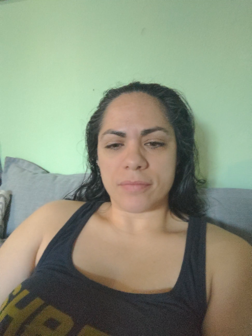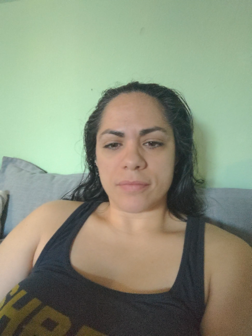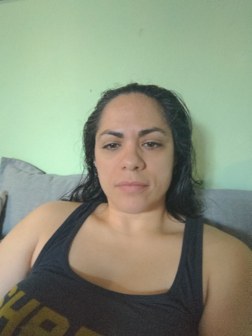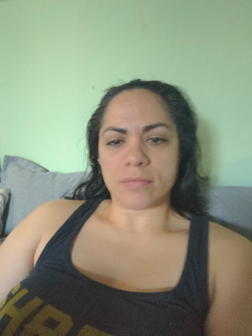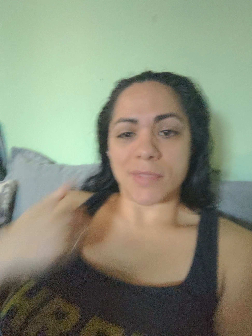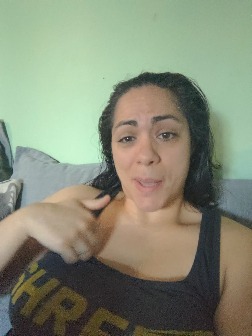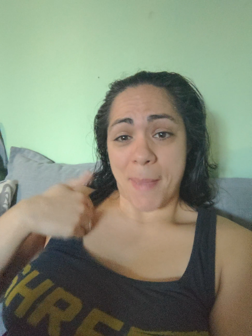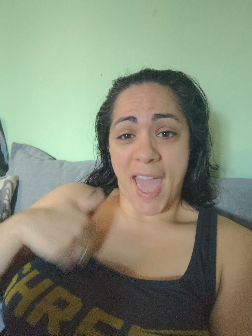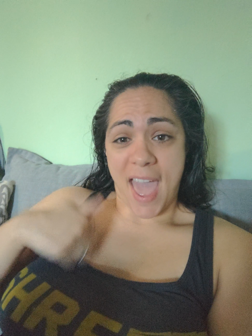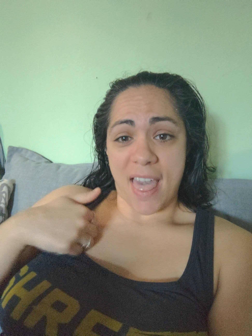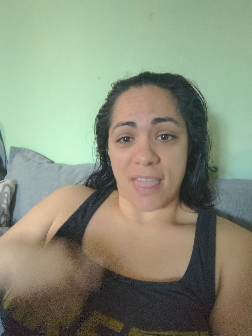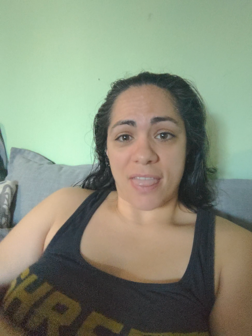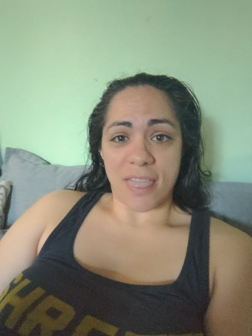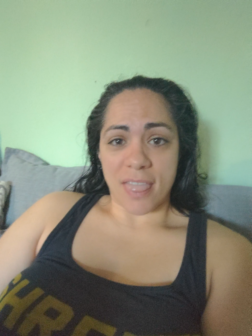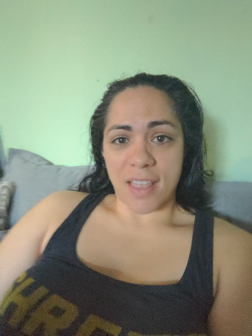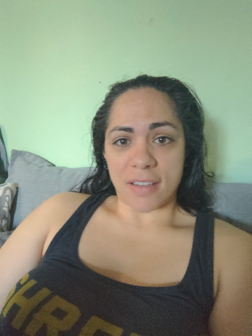bath